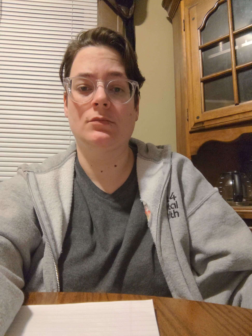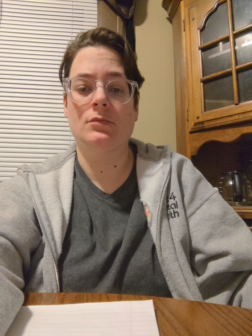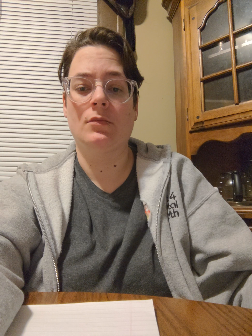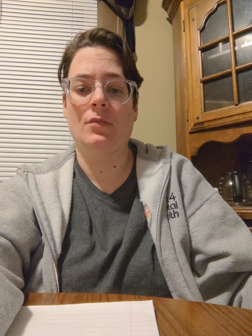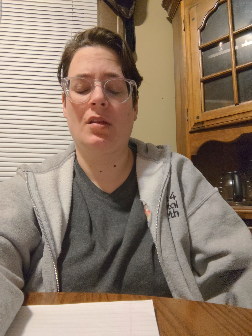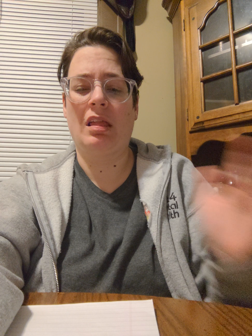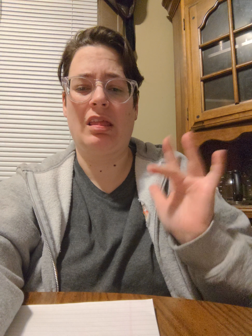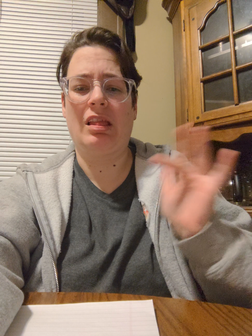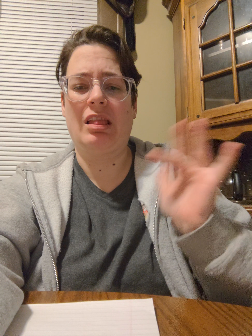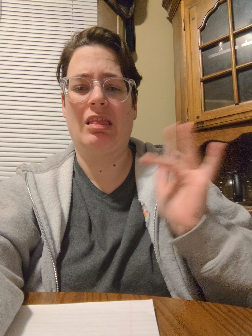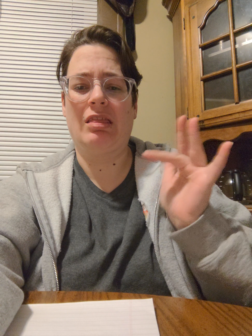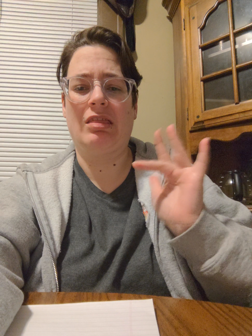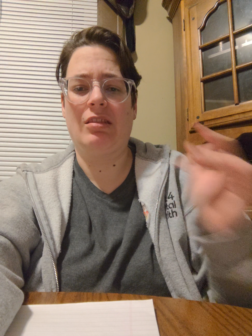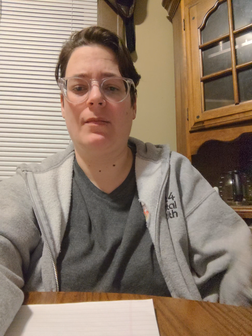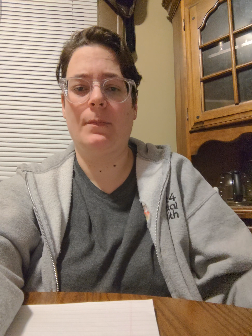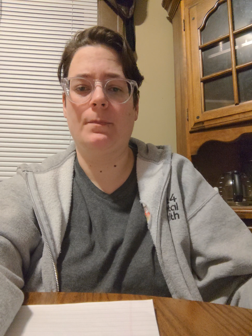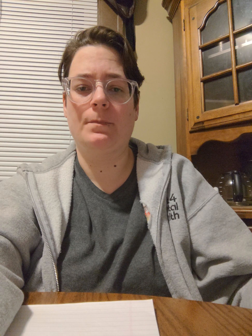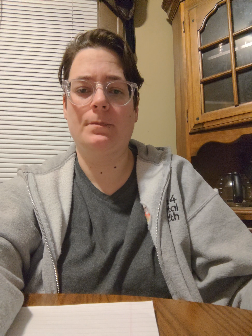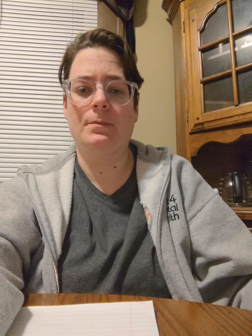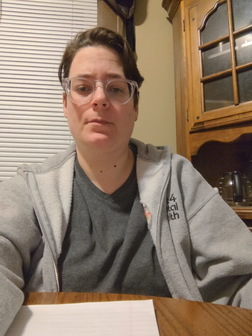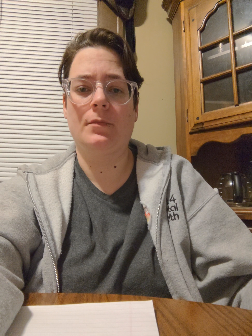yucky